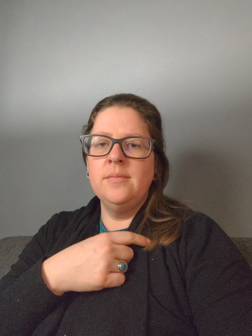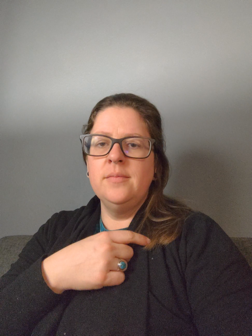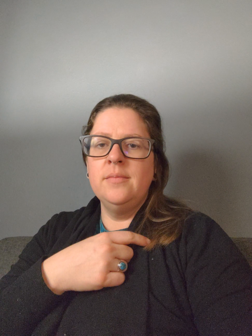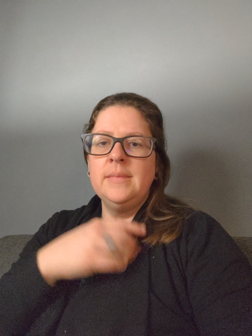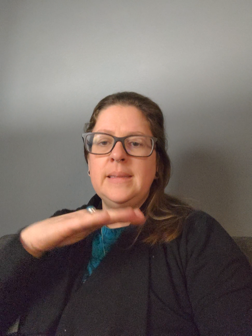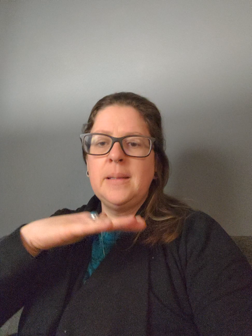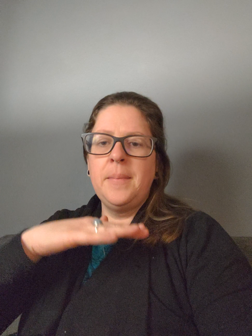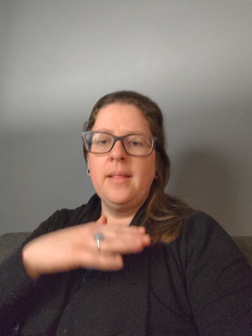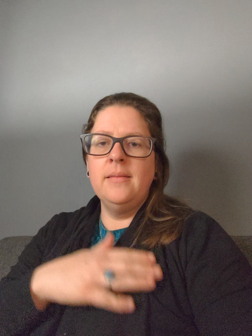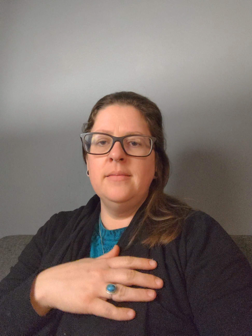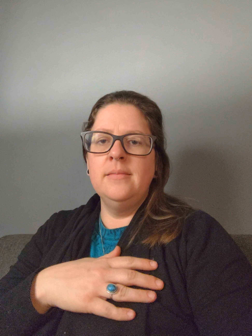table